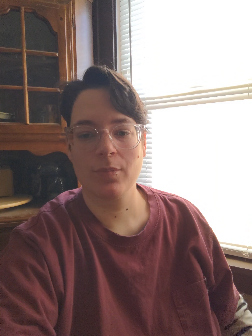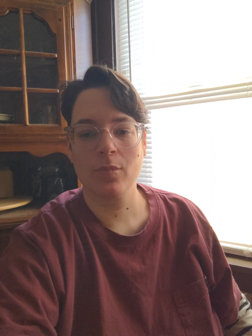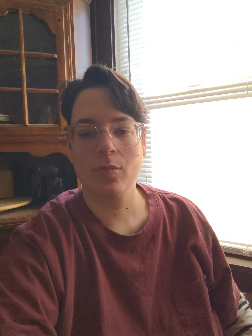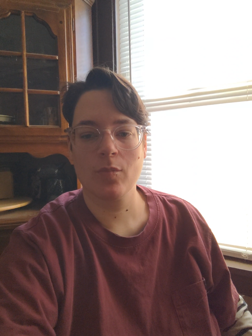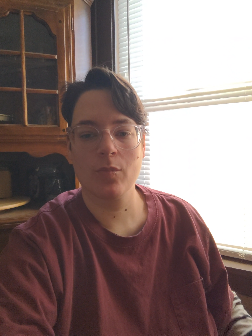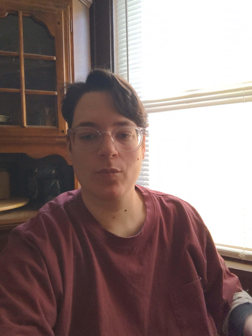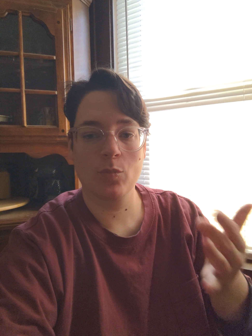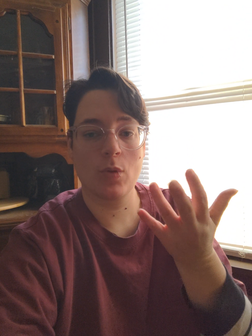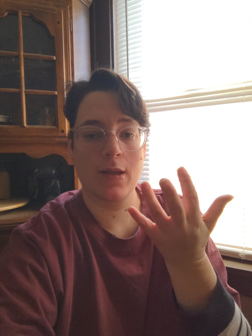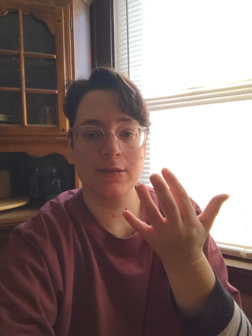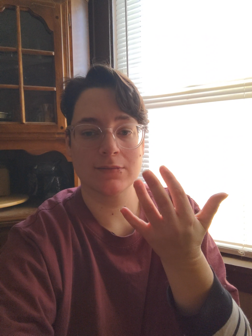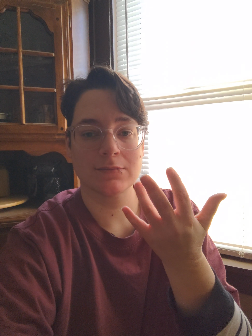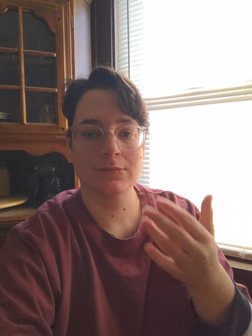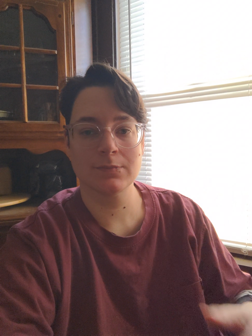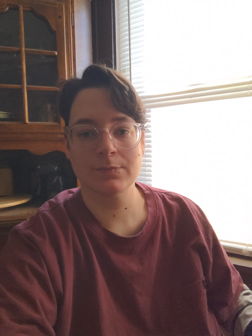wait